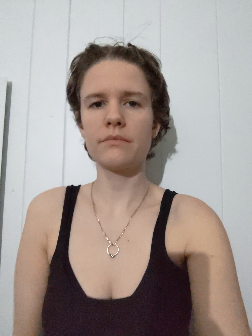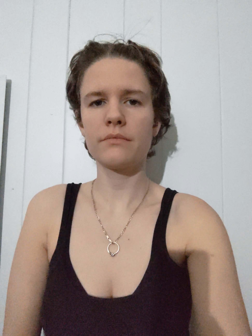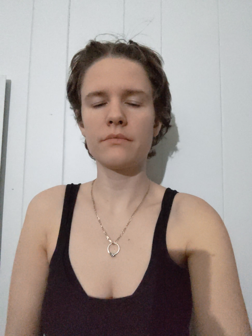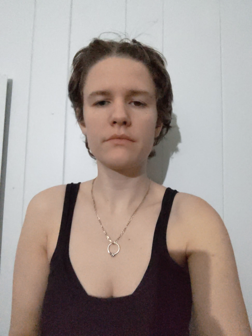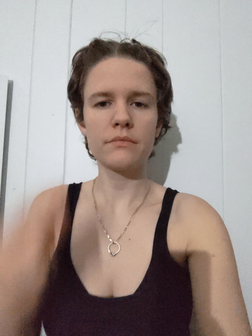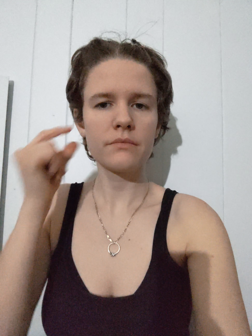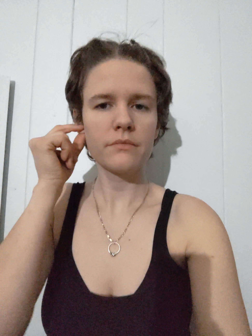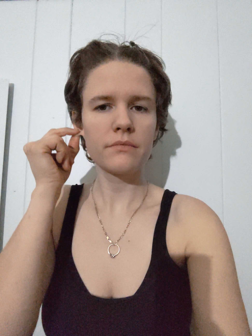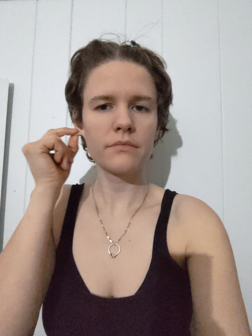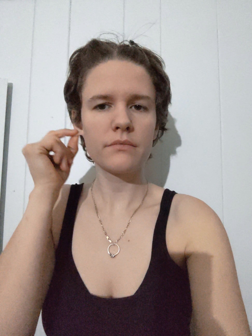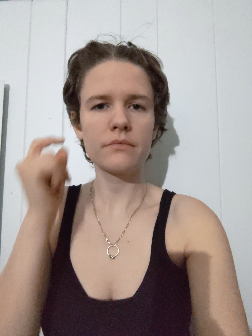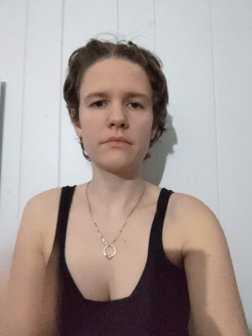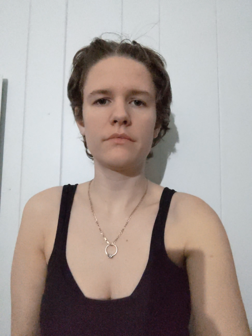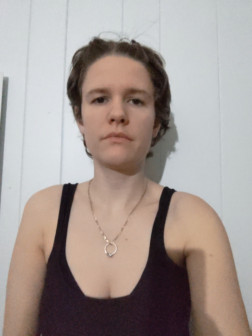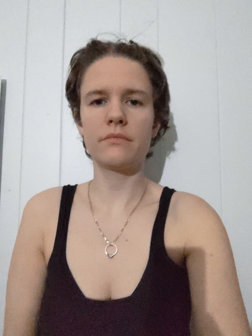ear